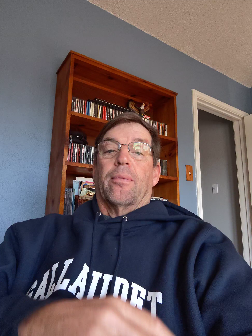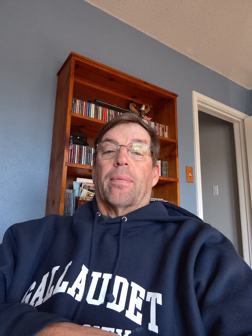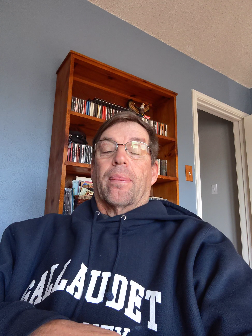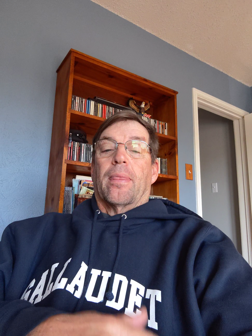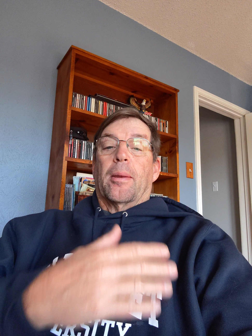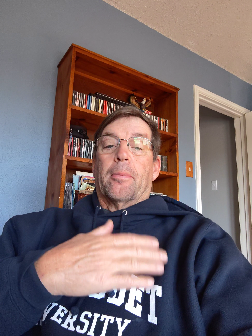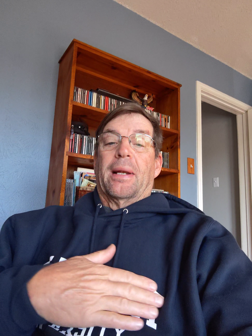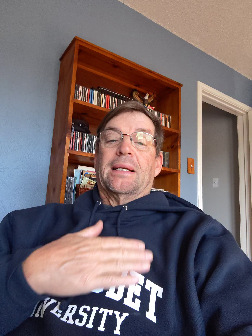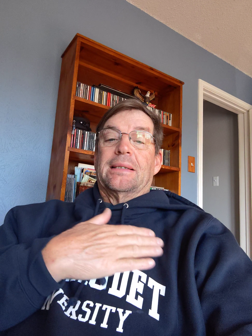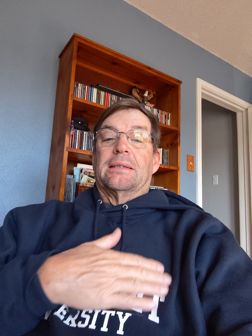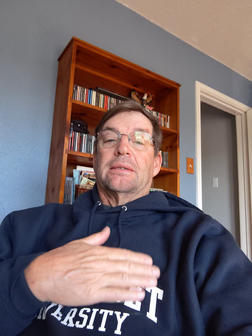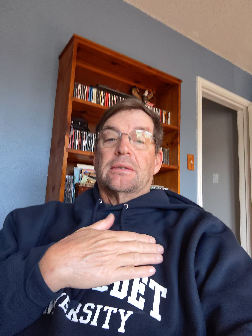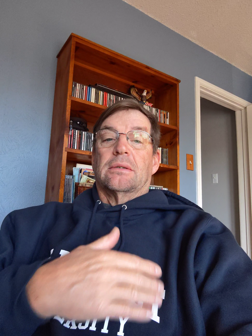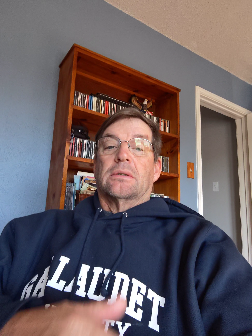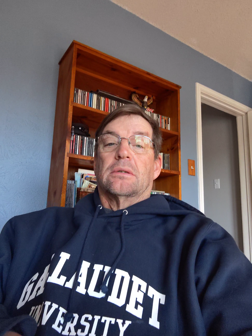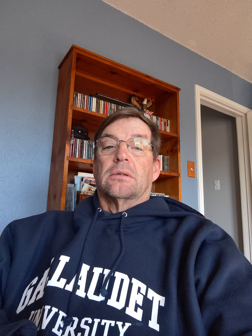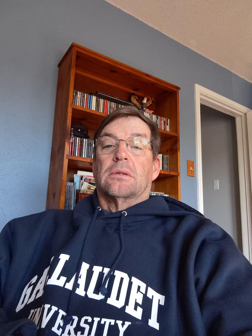please